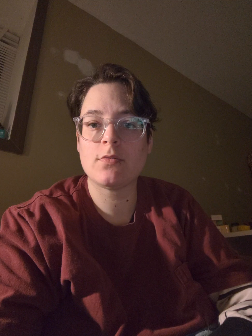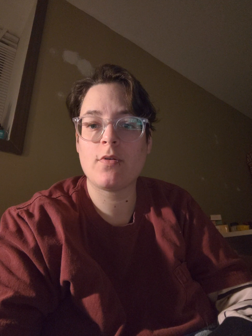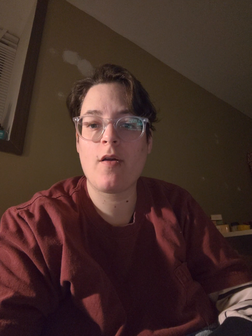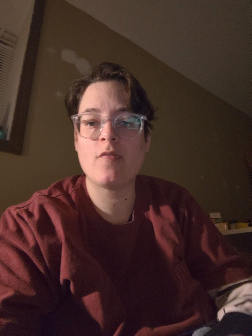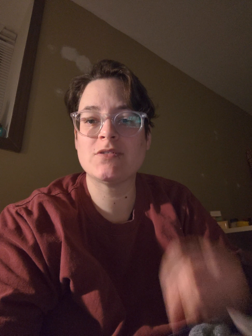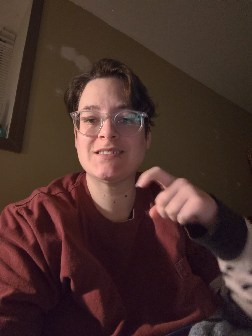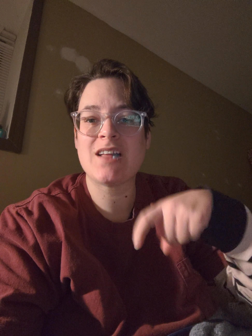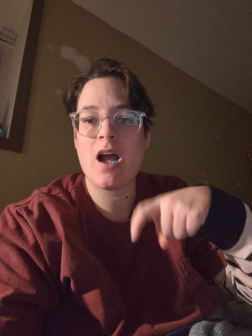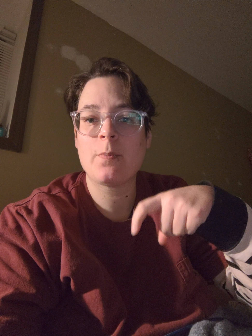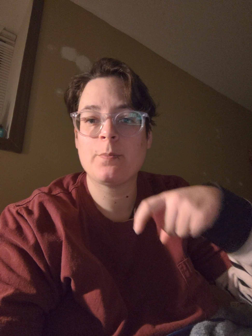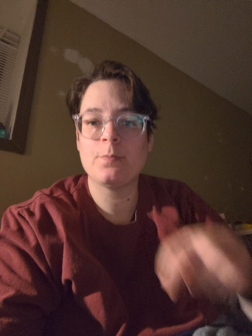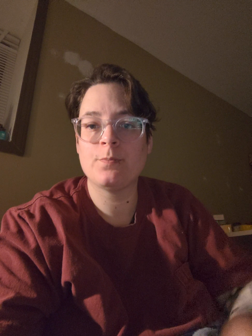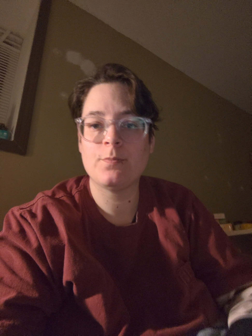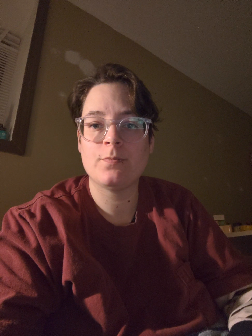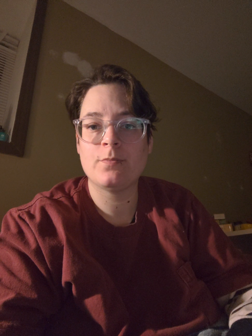time